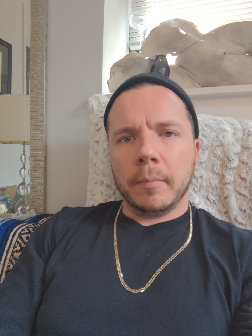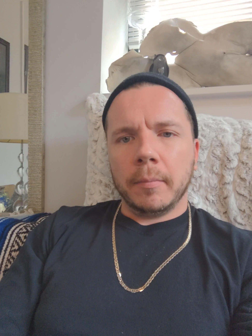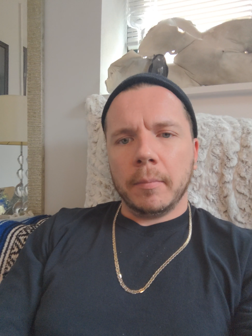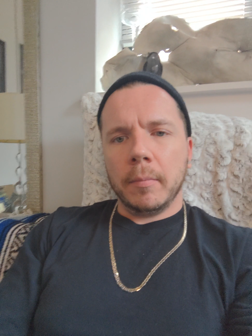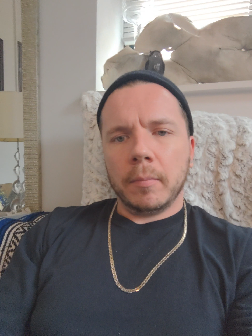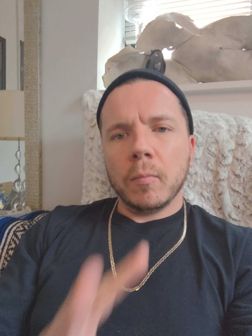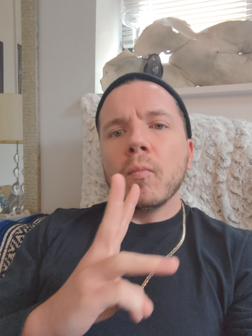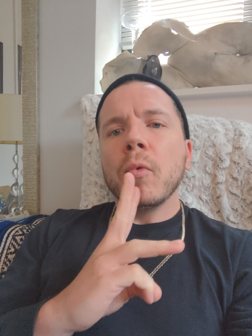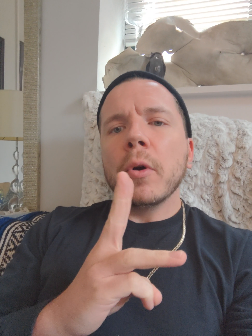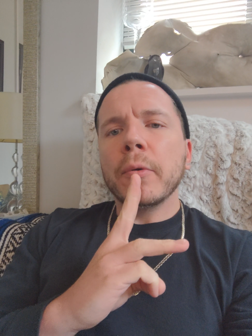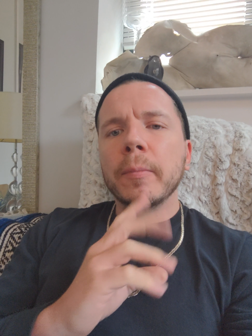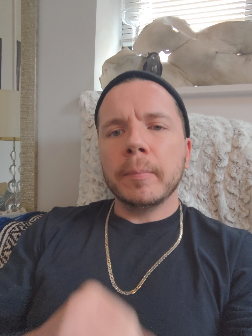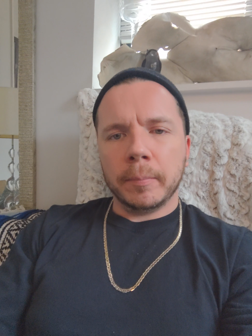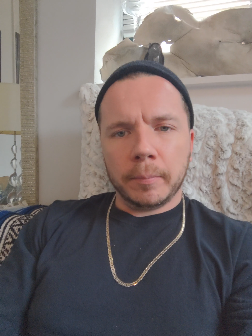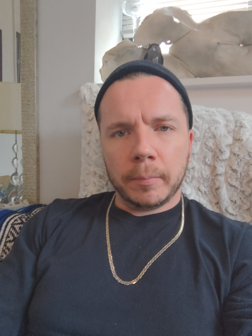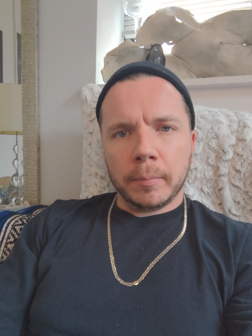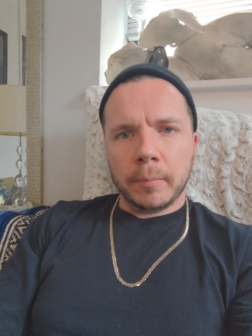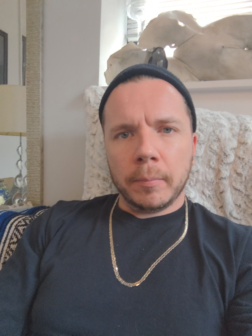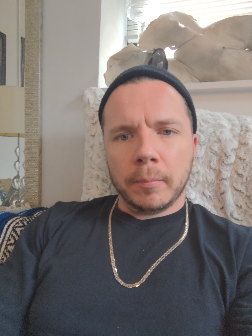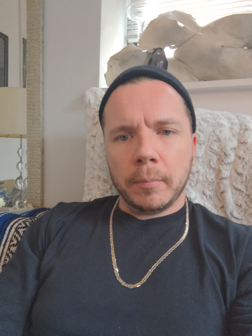water